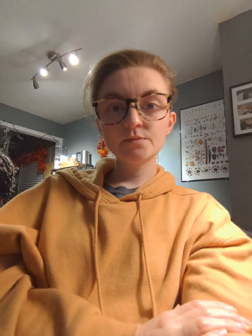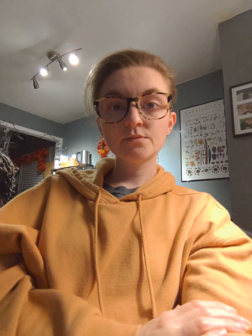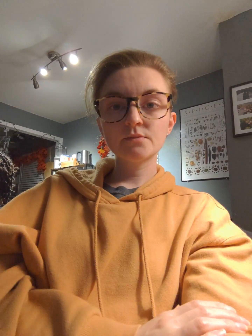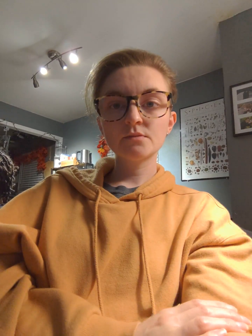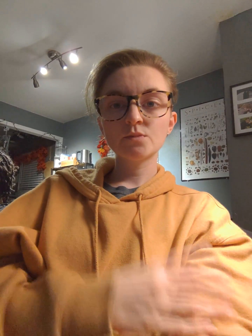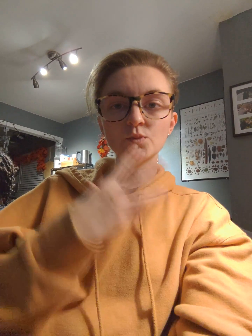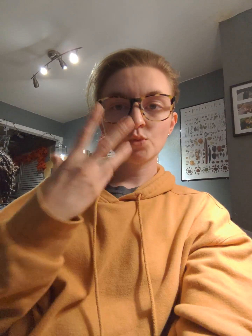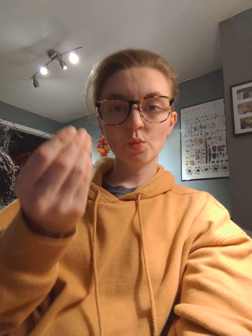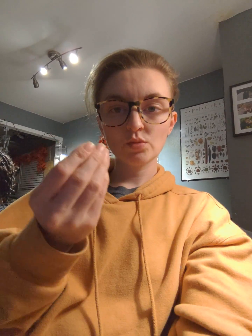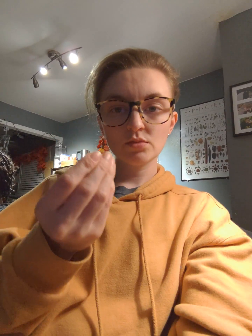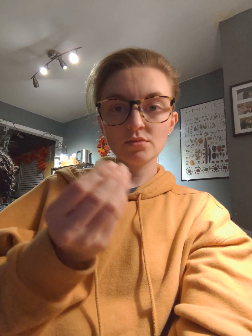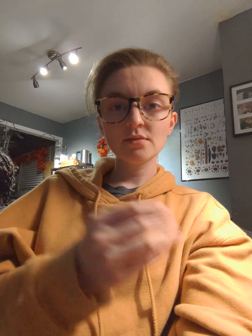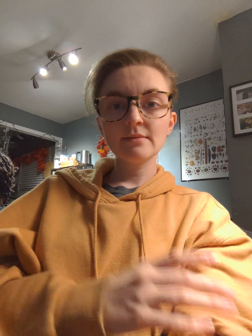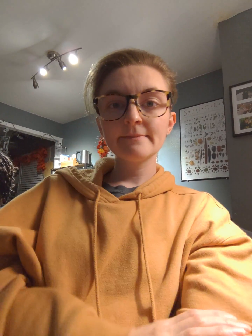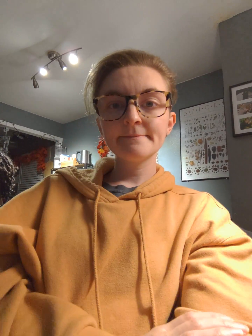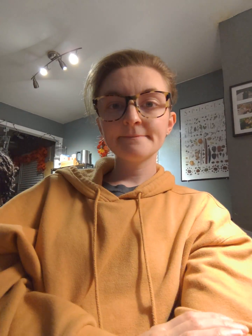going to